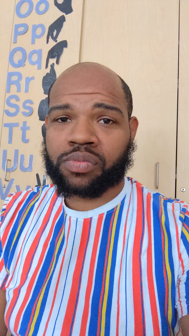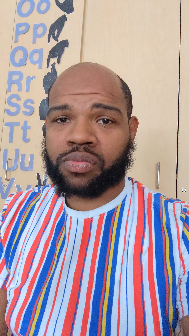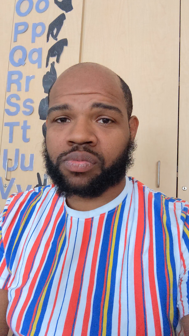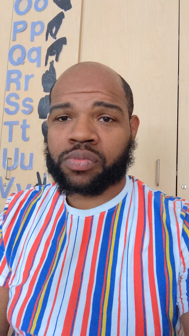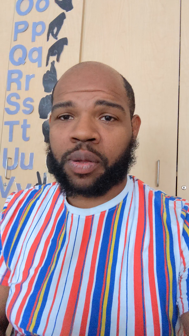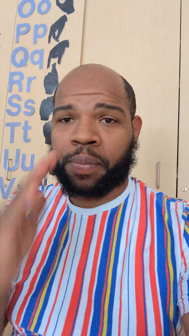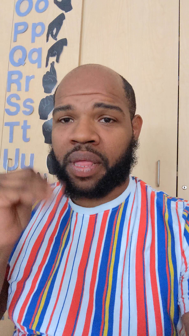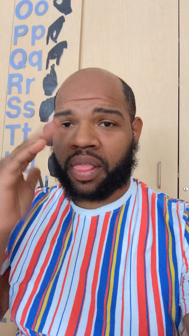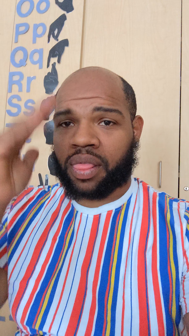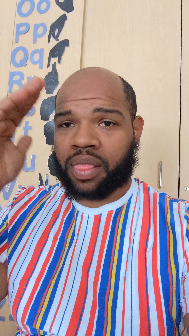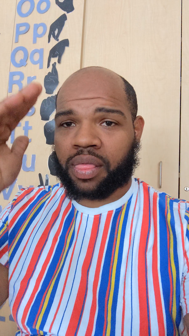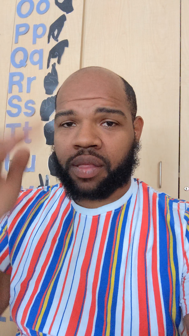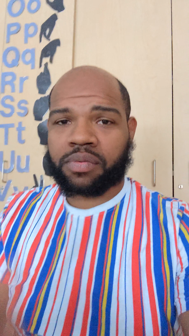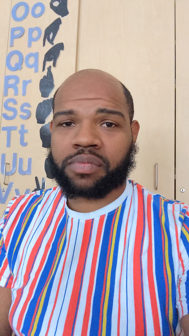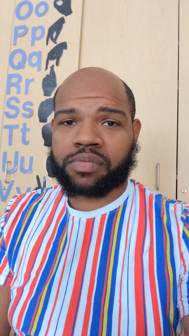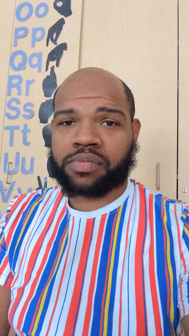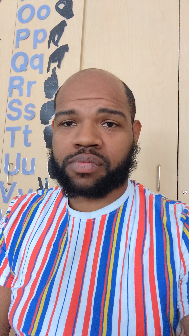build